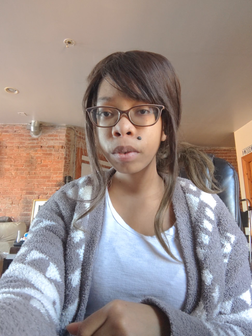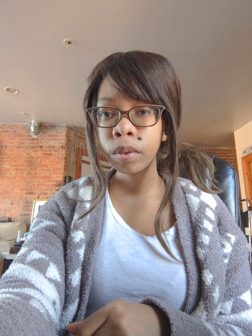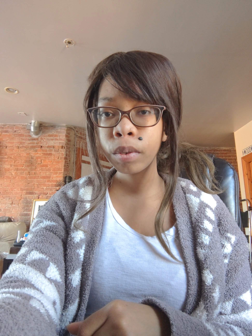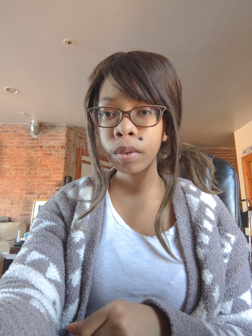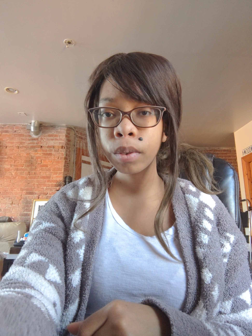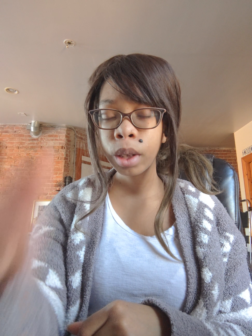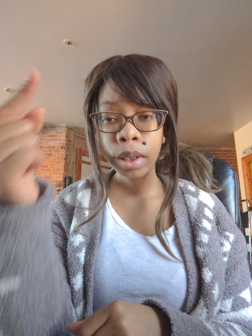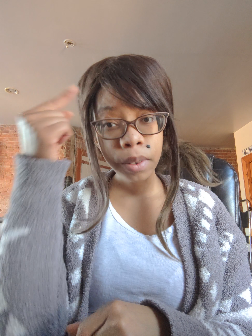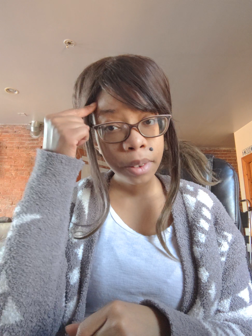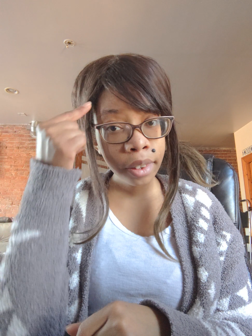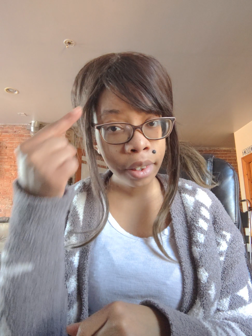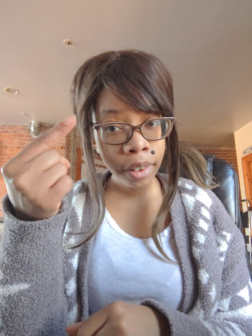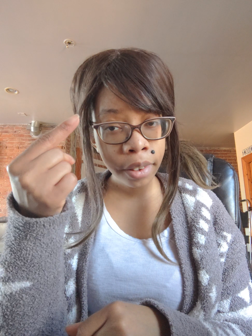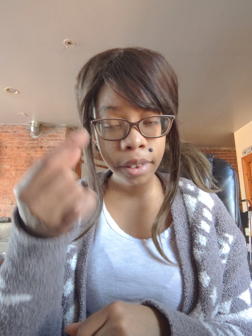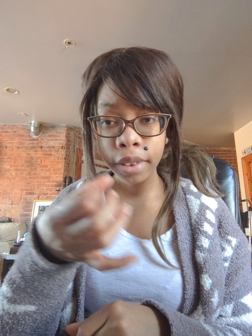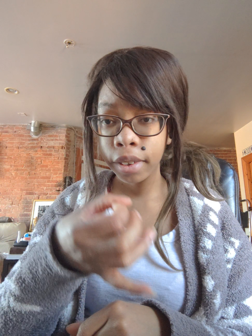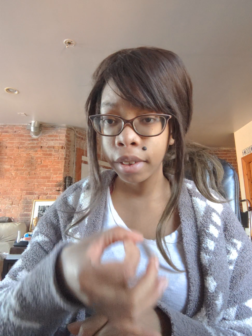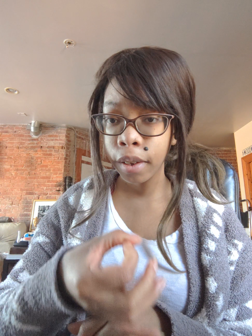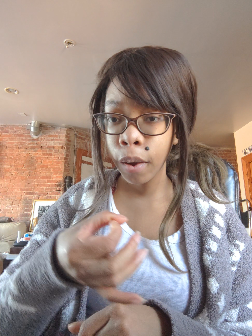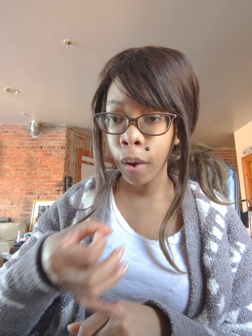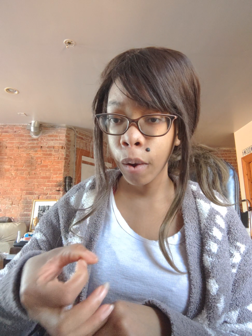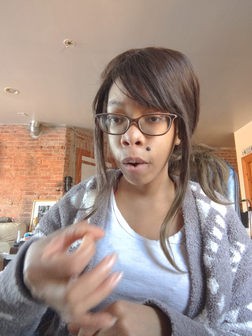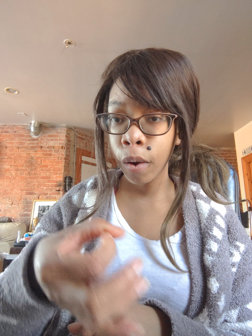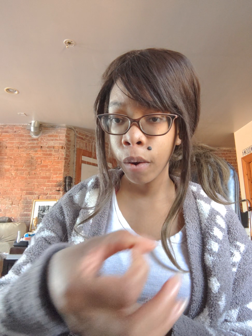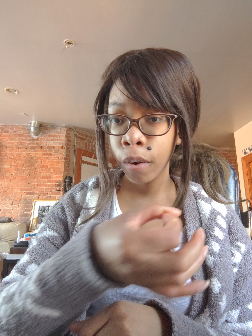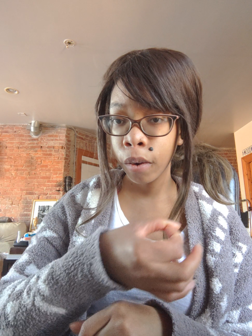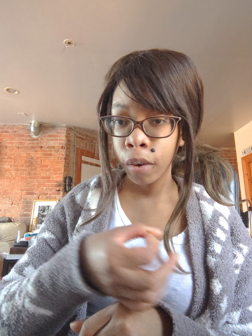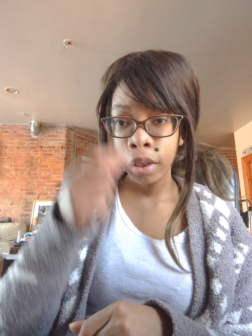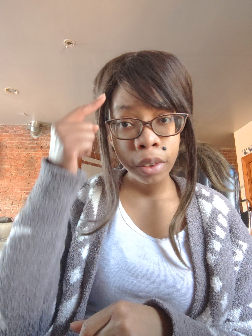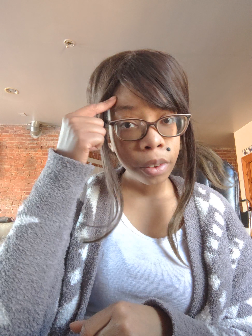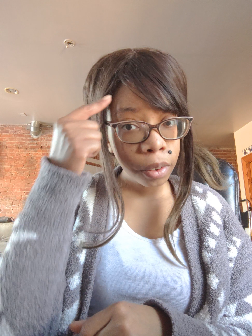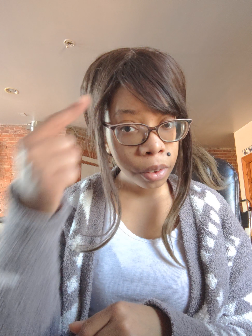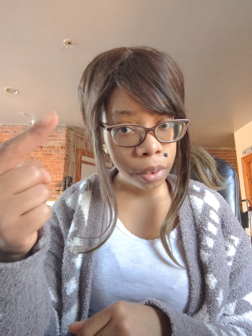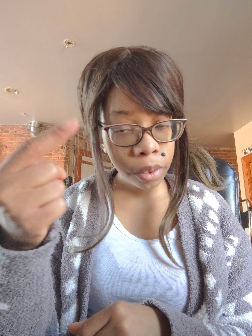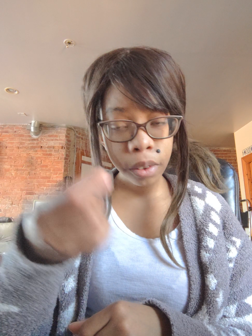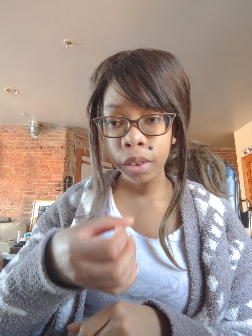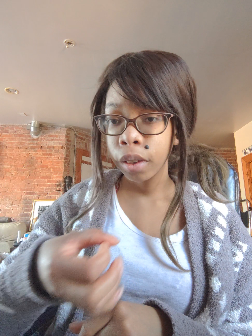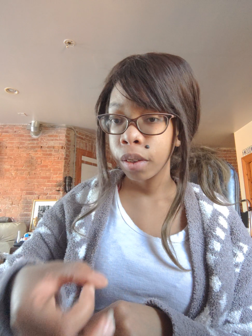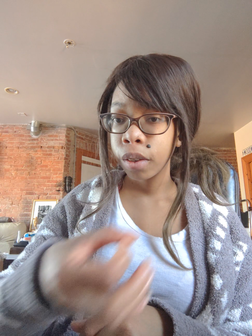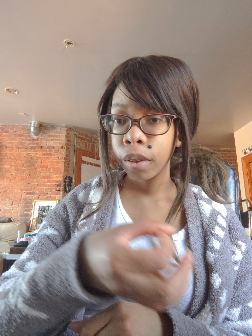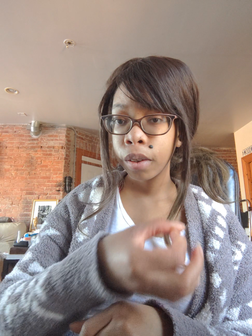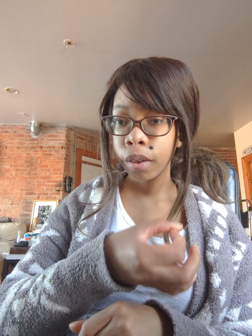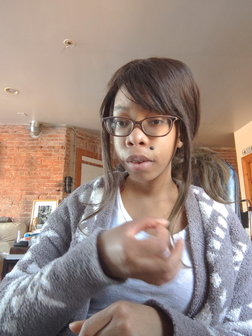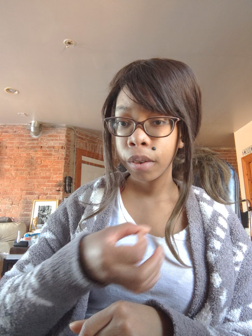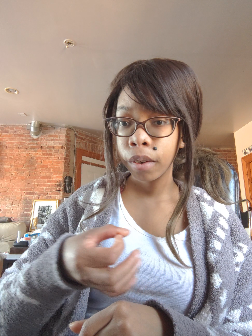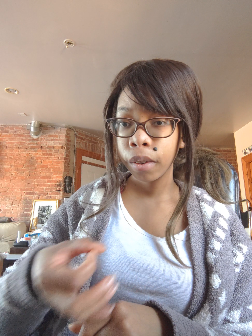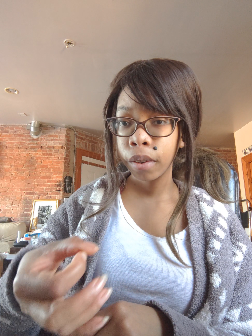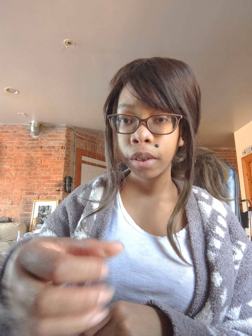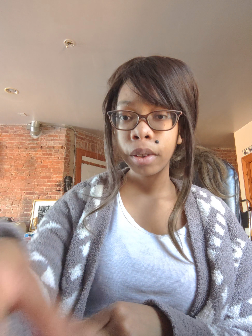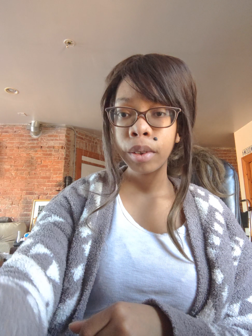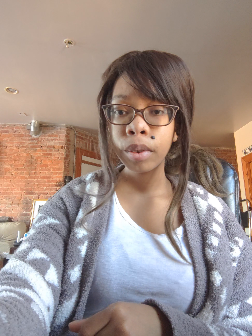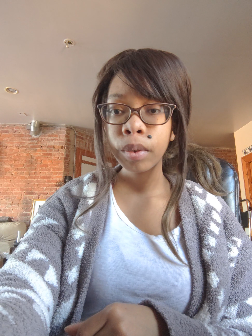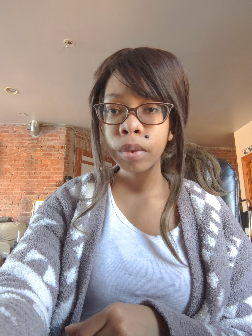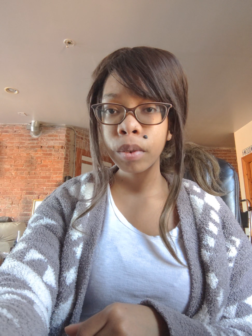penny